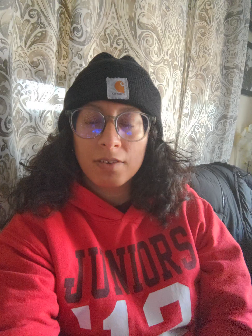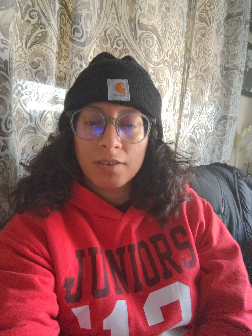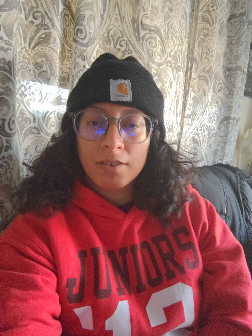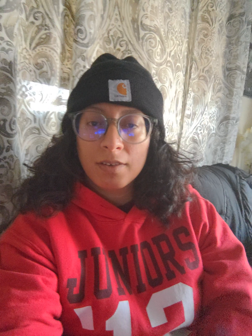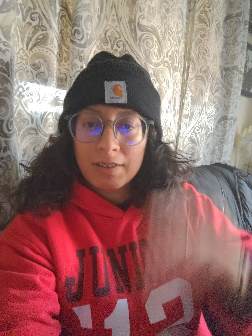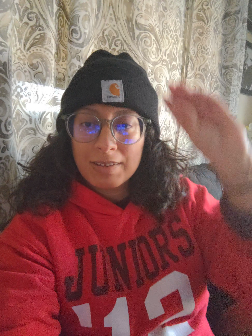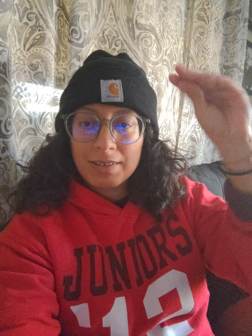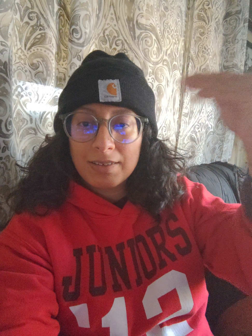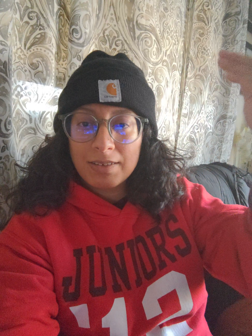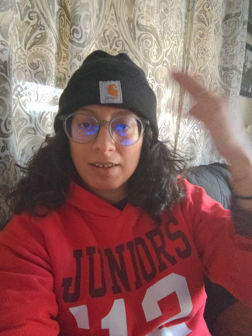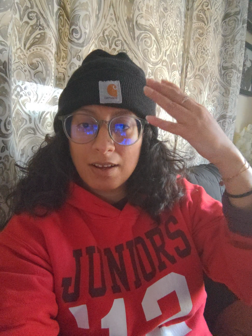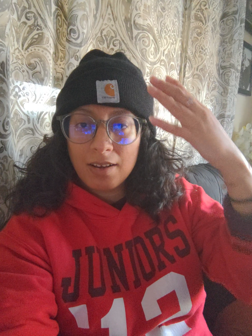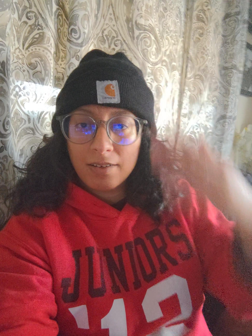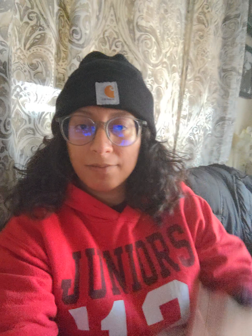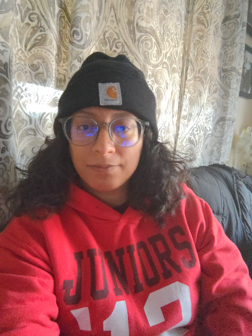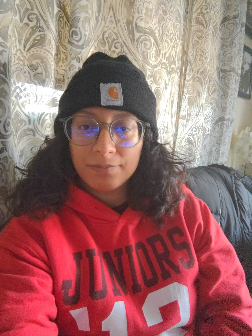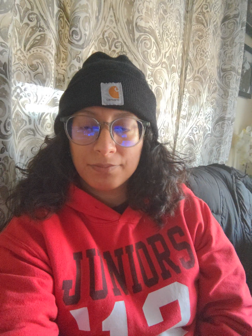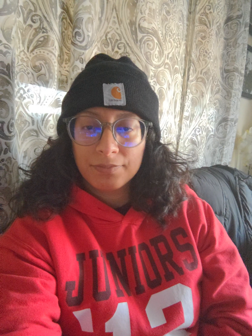sun